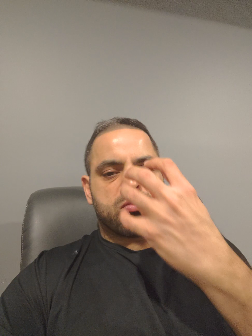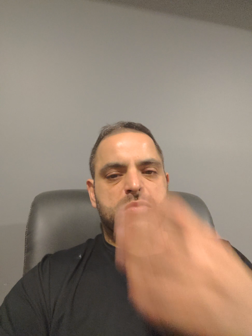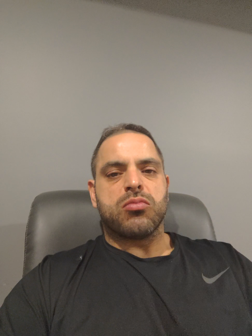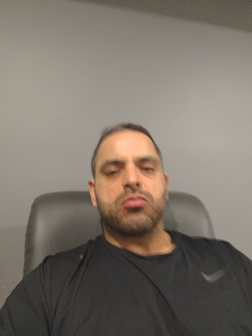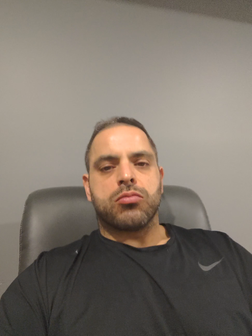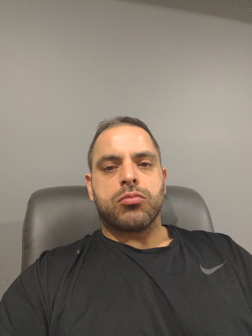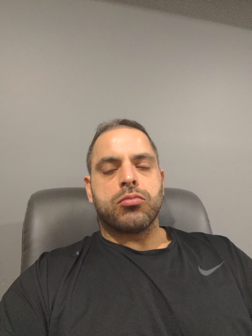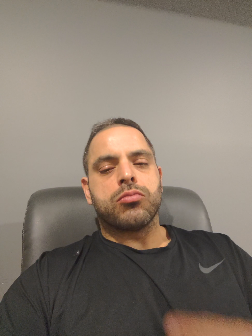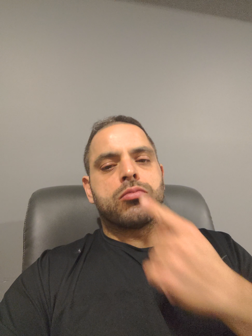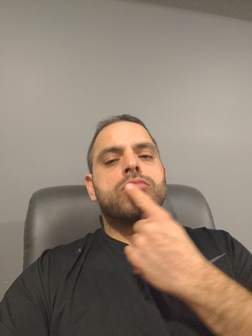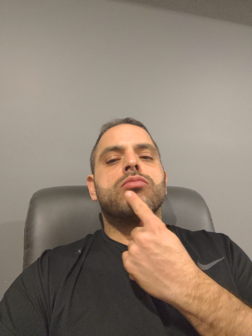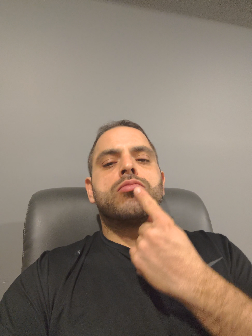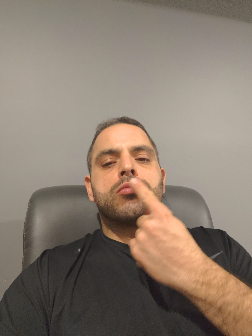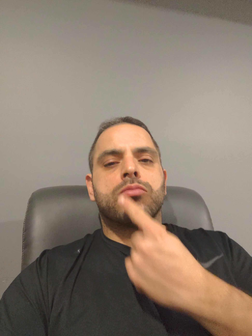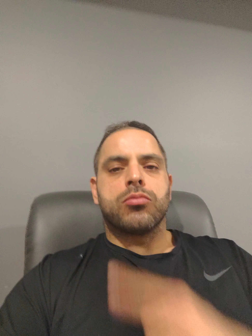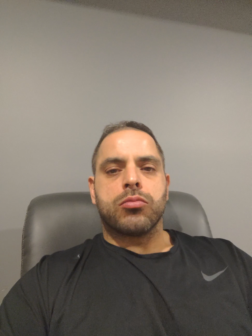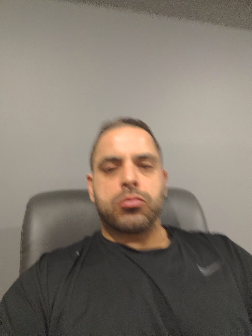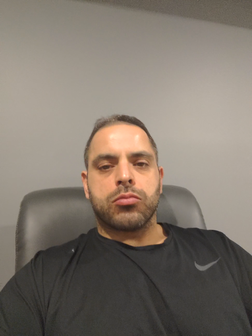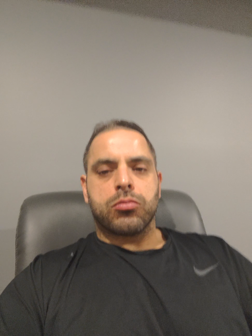lips